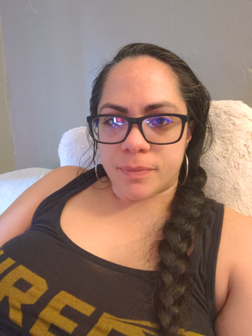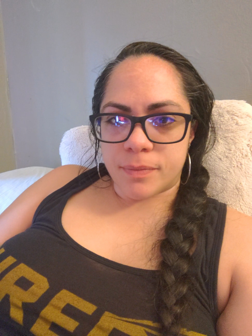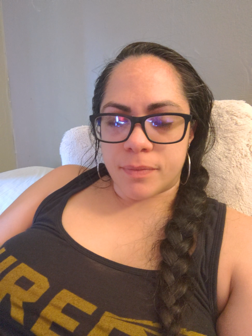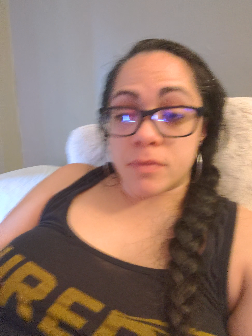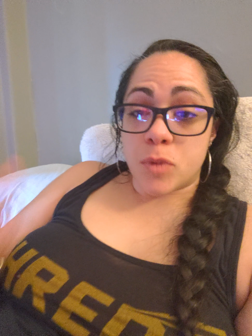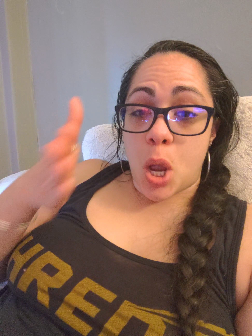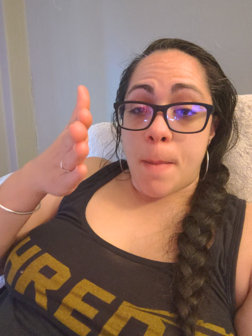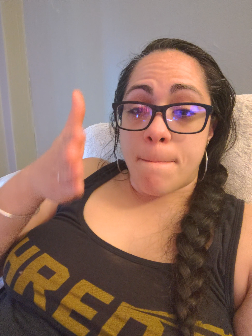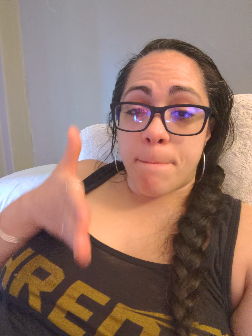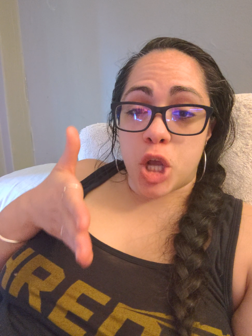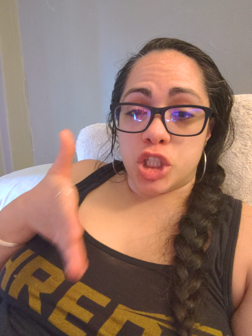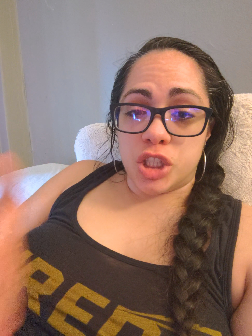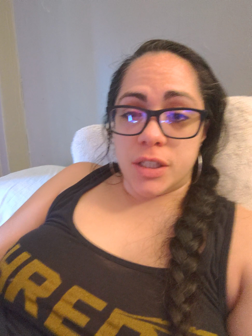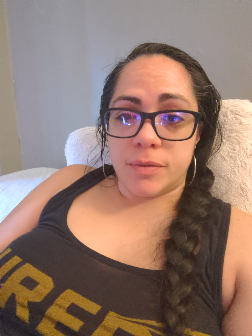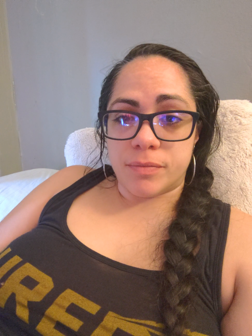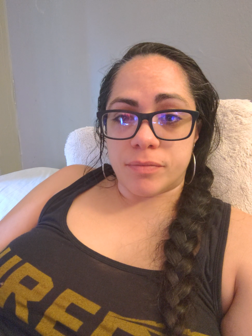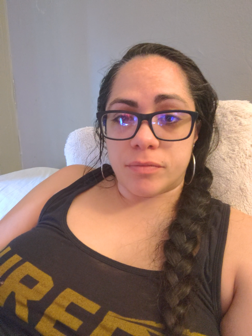person